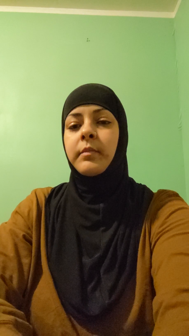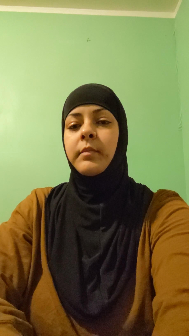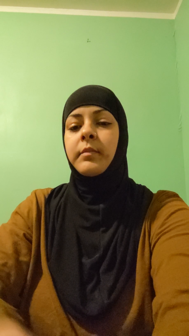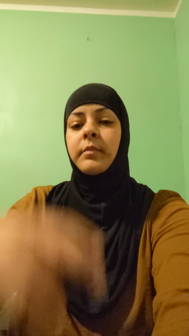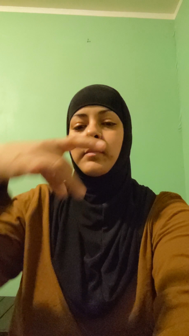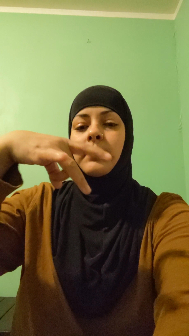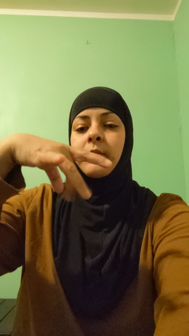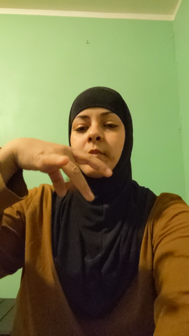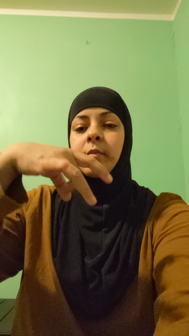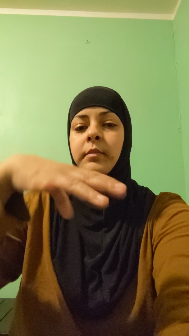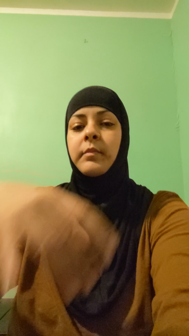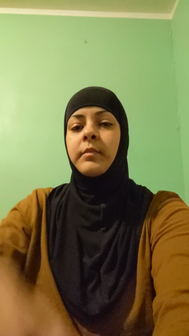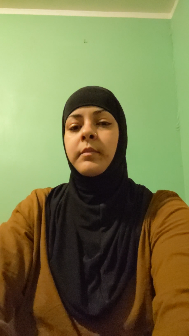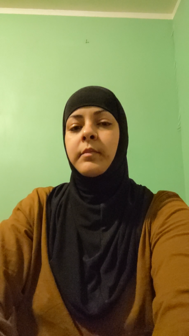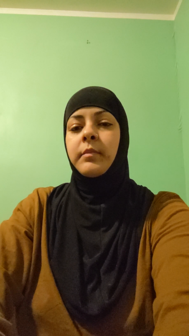pumpkin